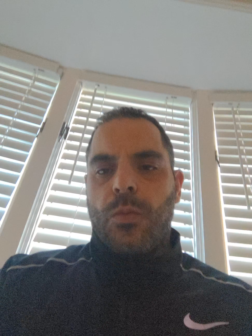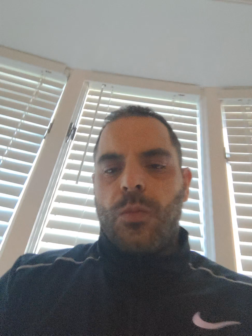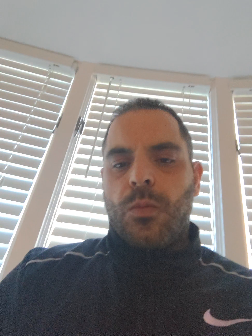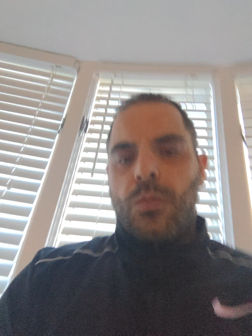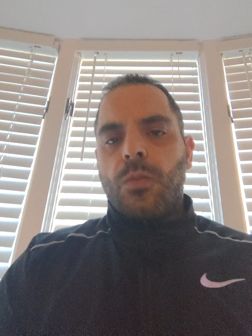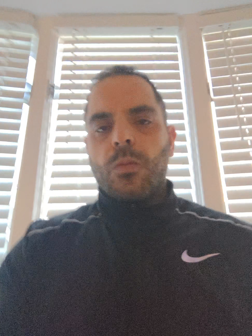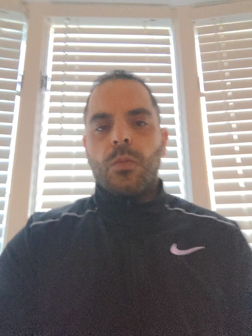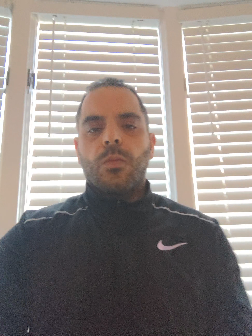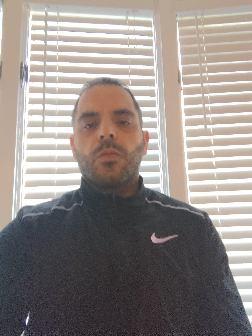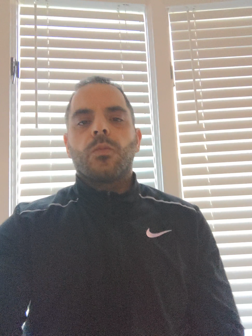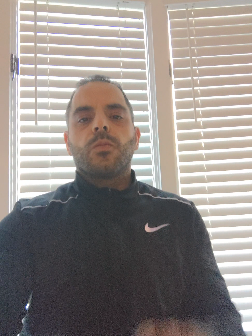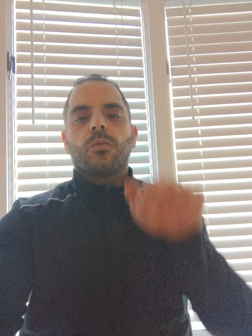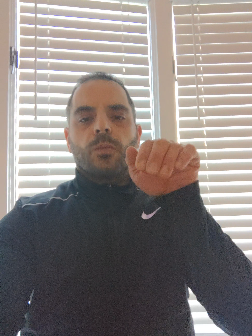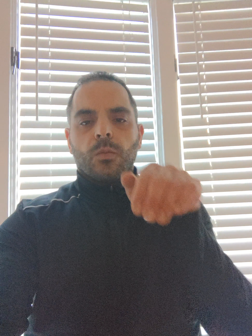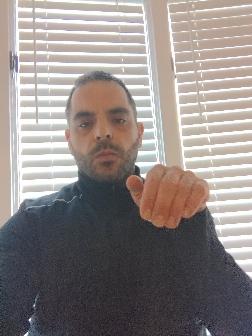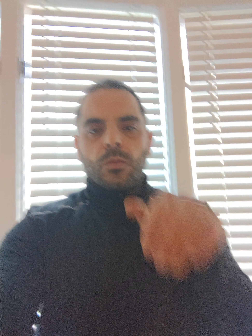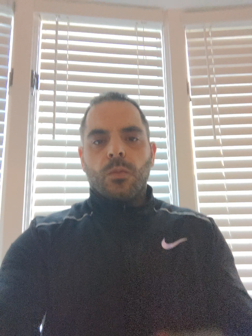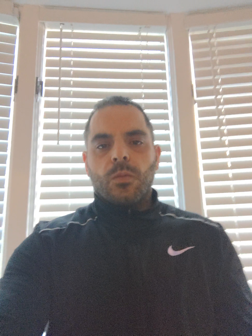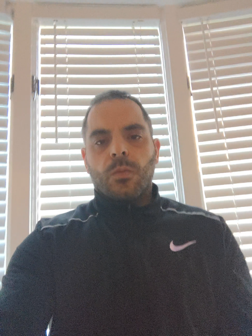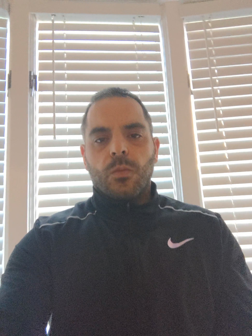night